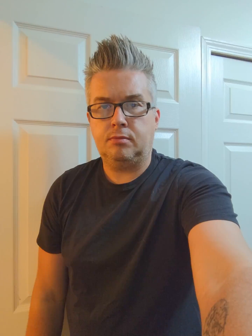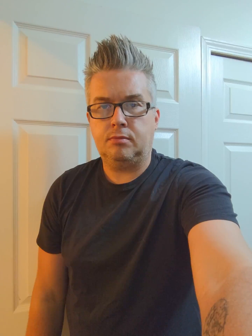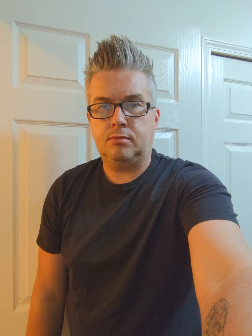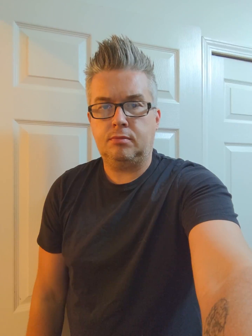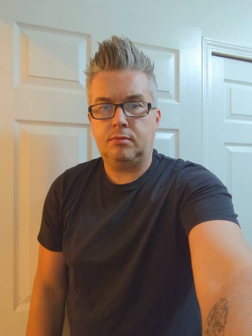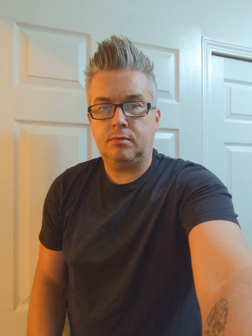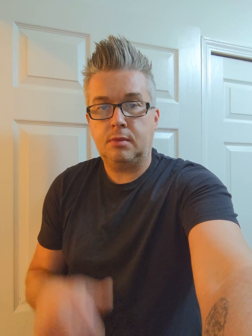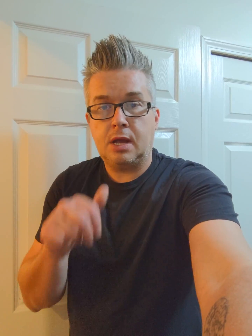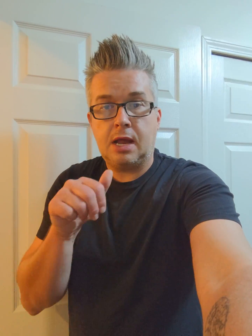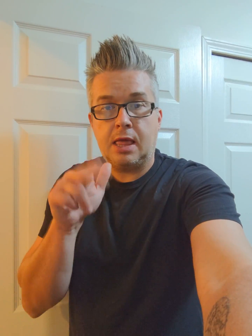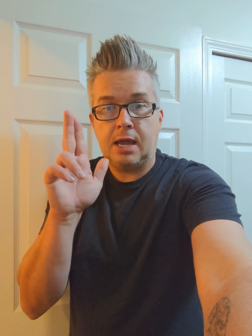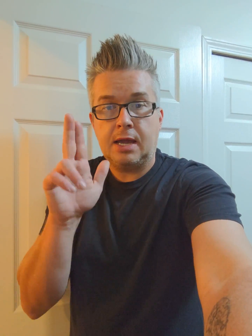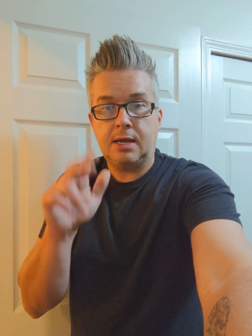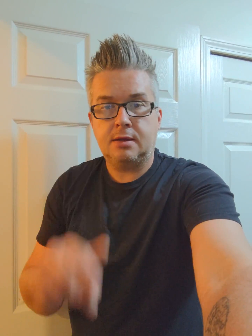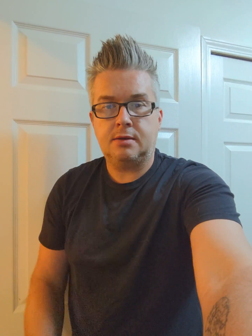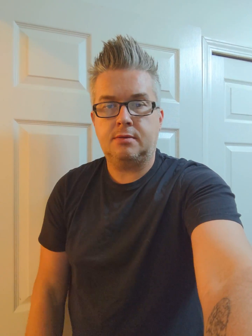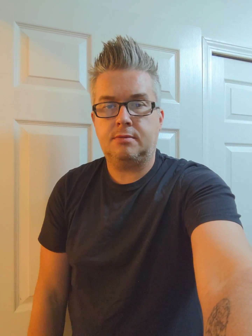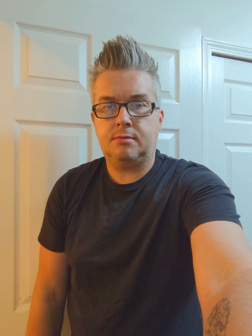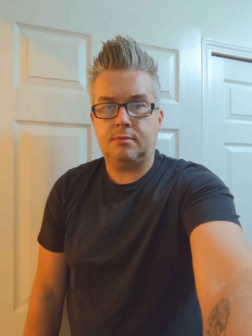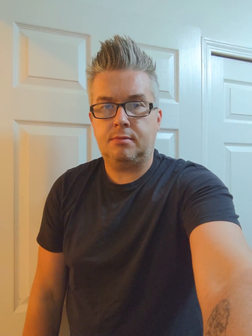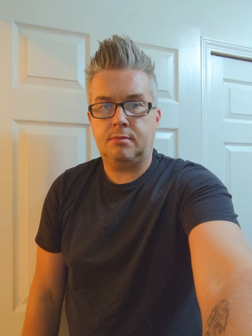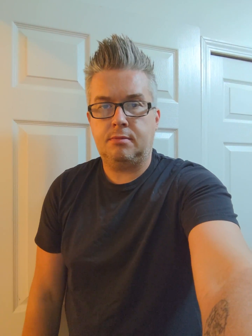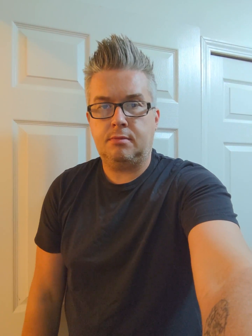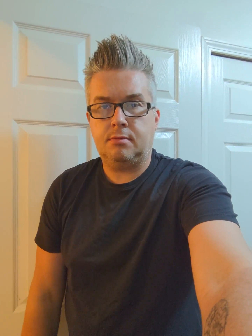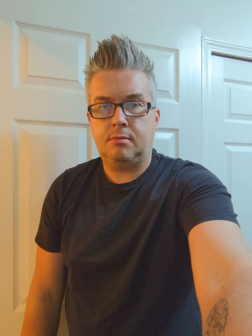lick